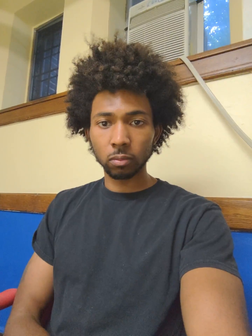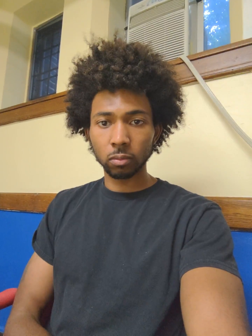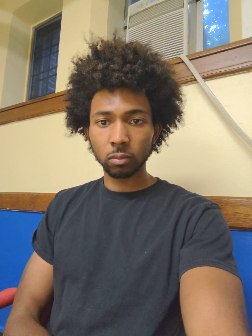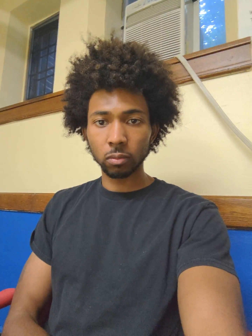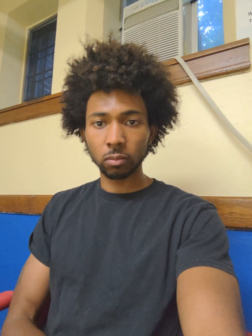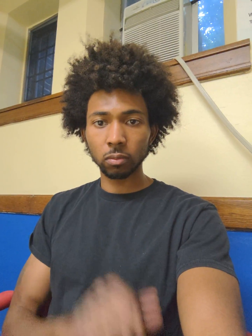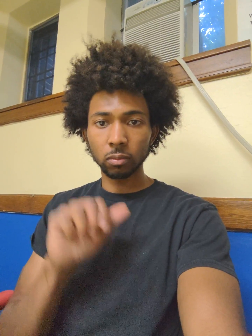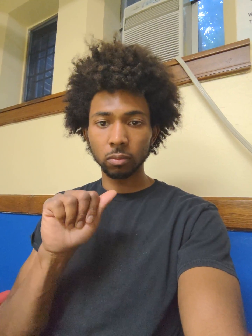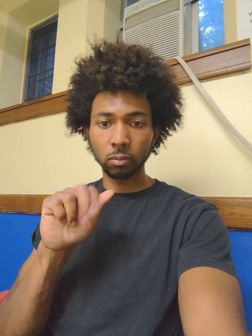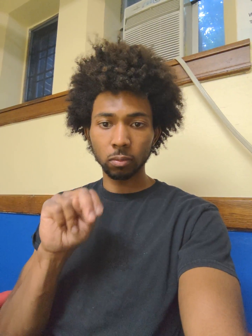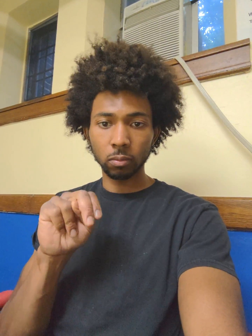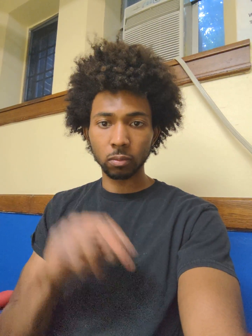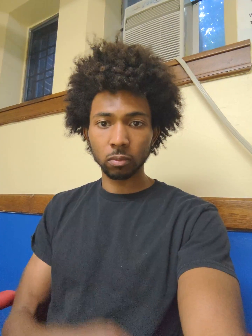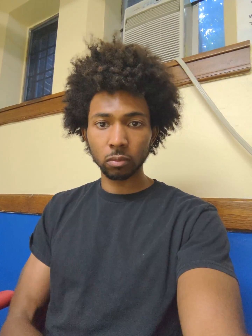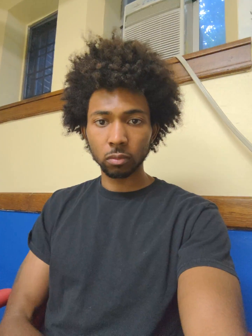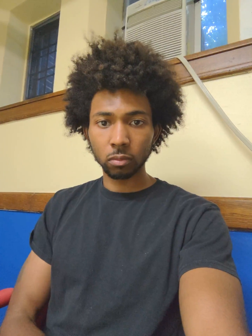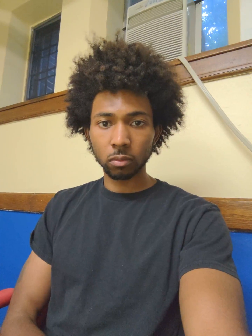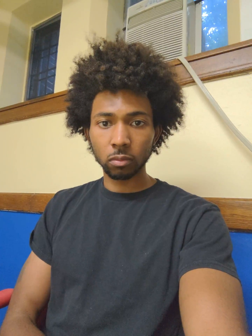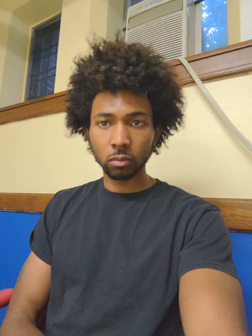an